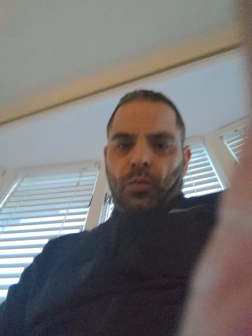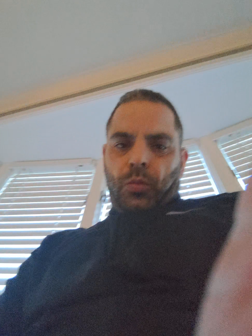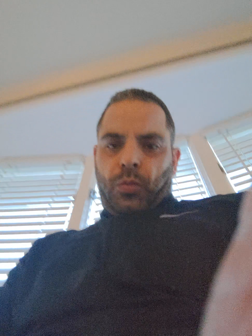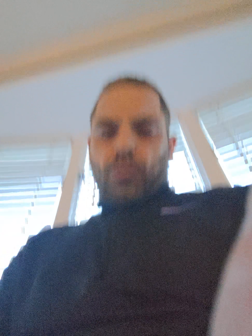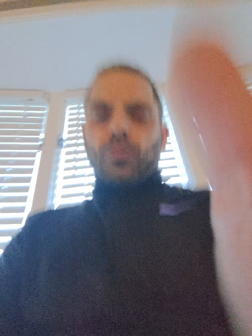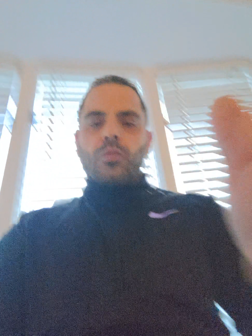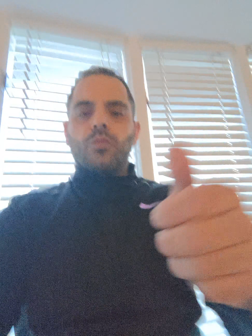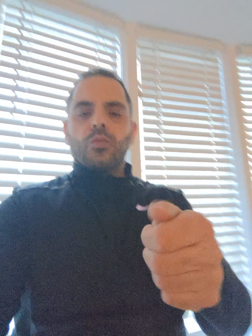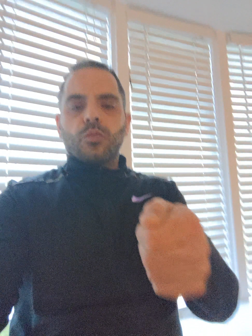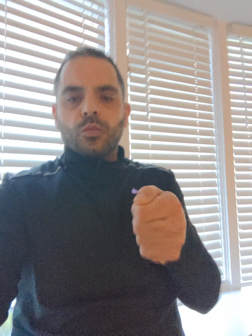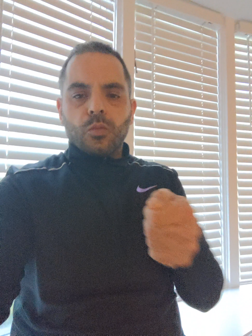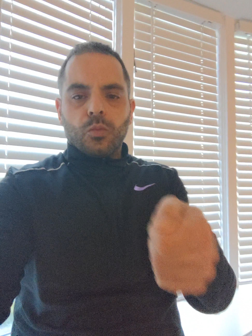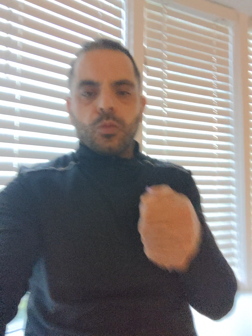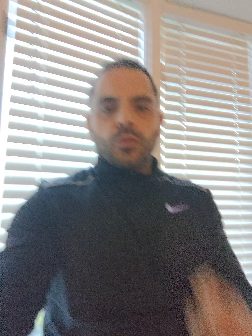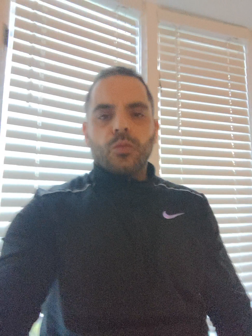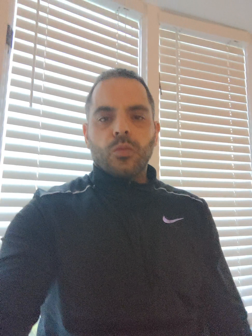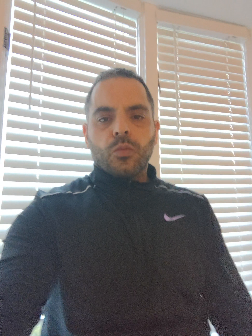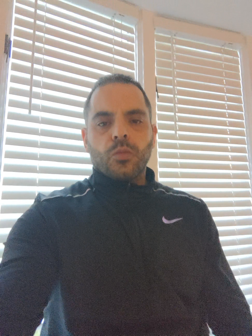drawer